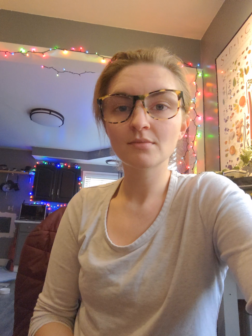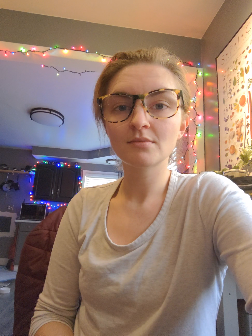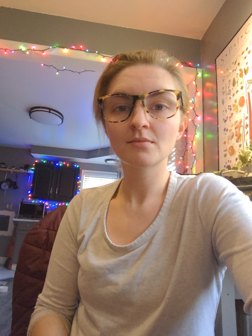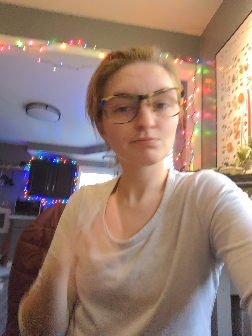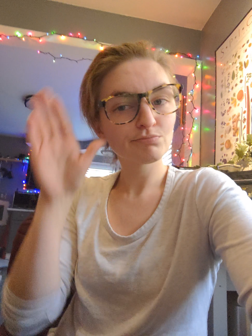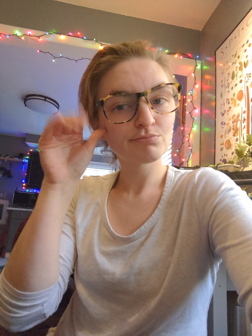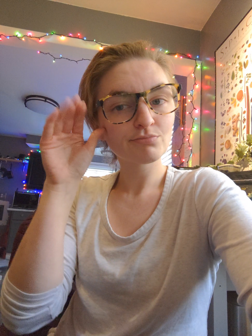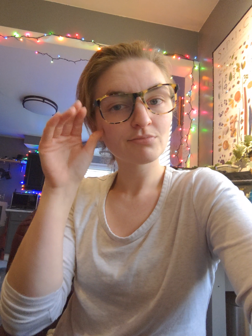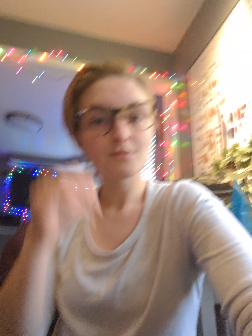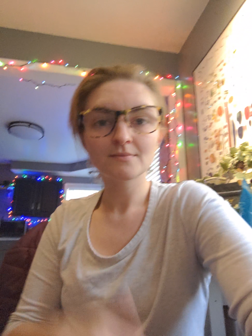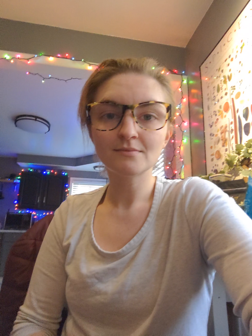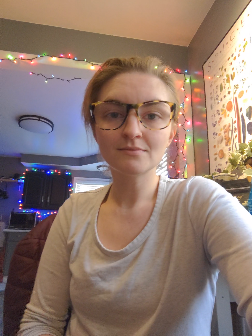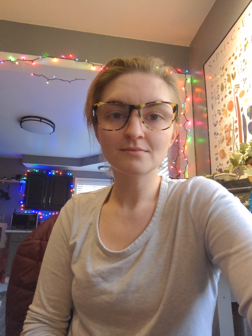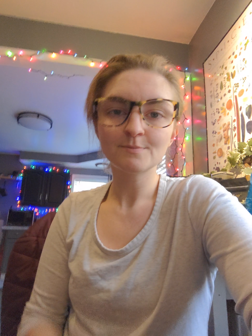donkey